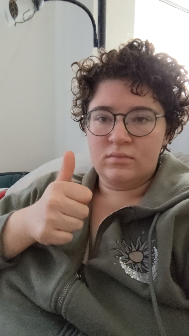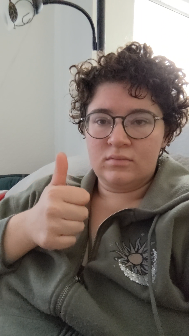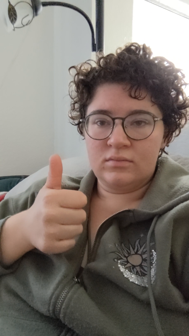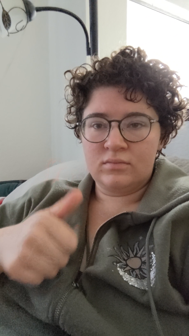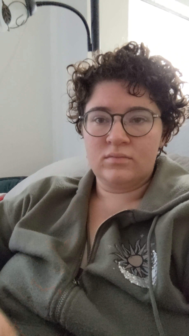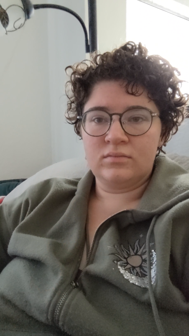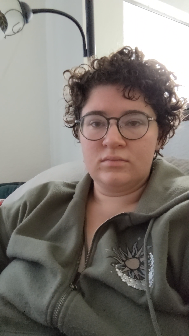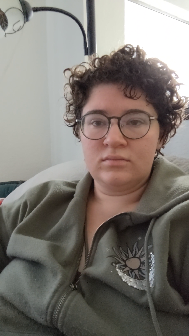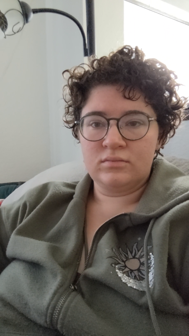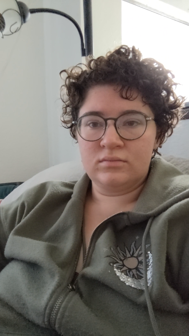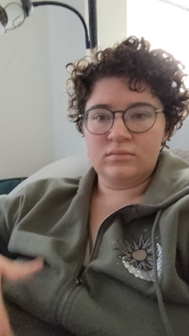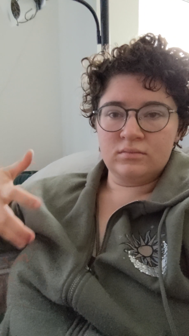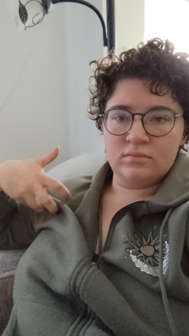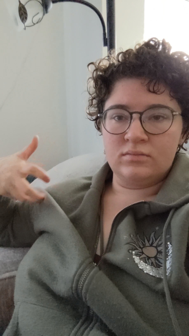monkey